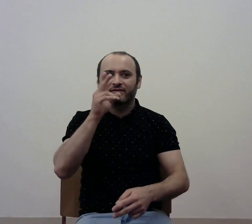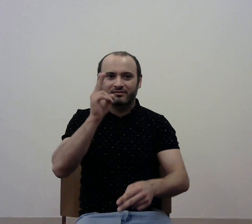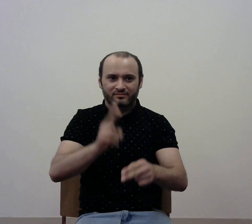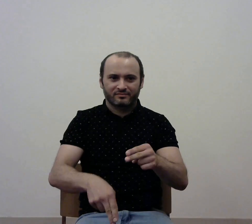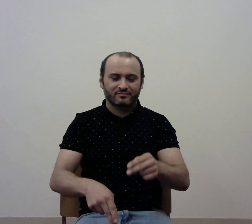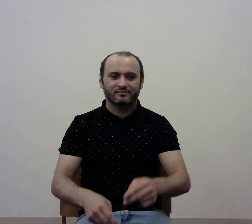bitmək